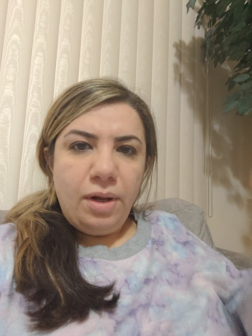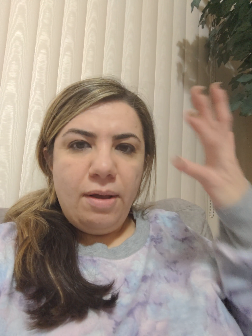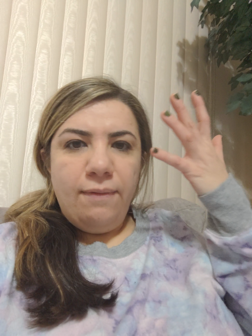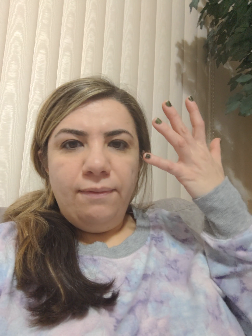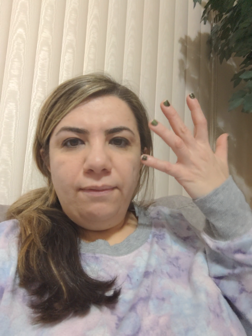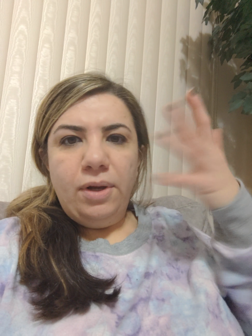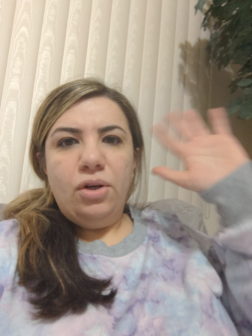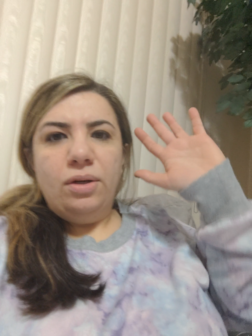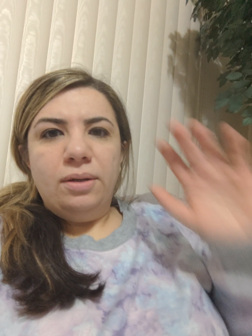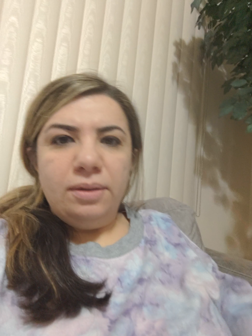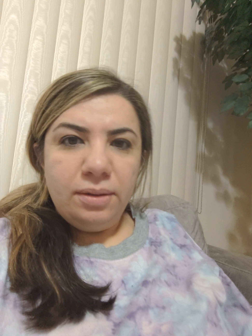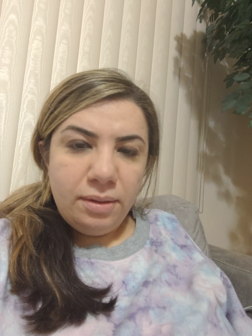finish